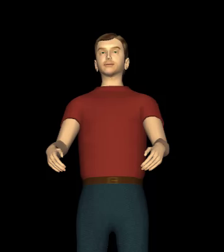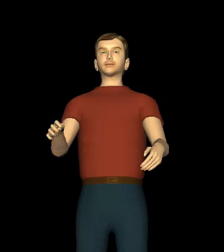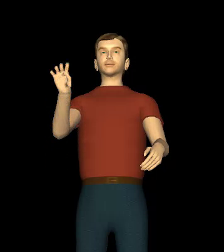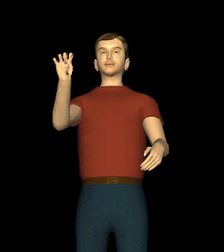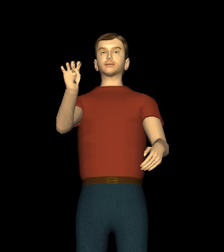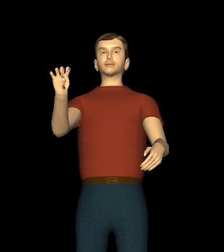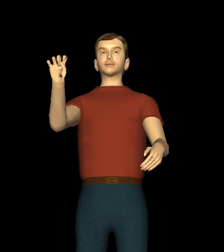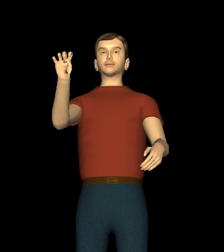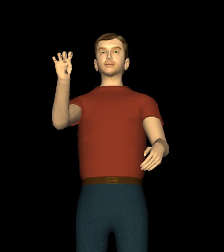أوروبا